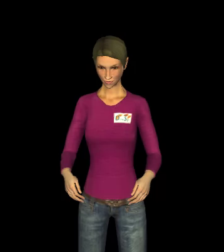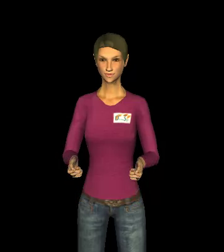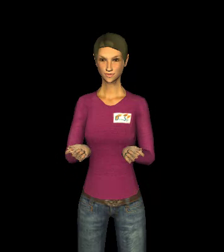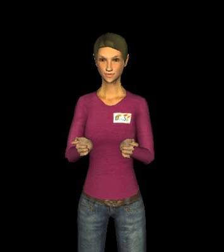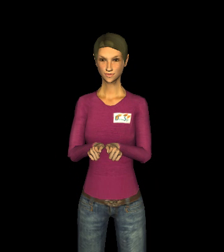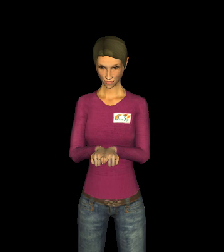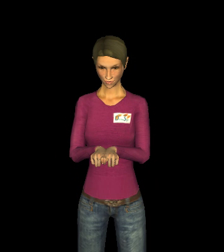مغلق